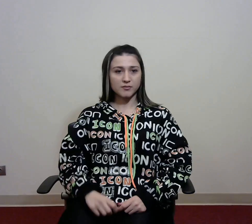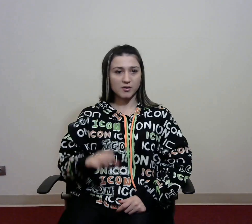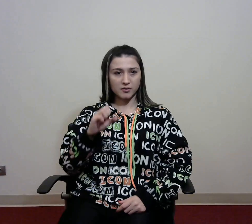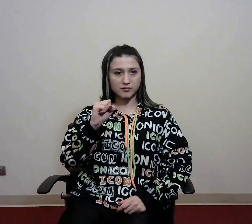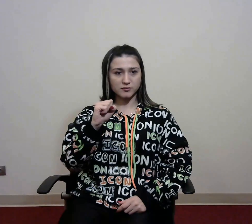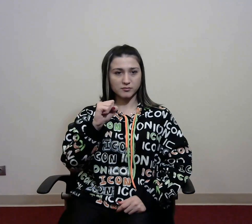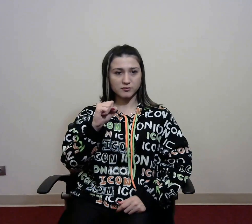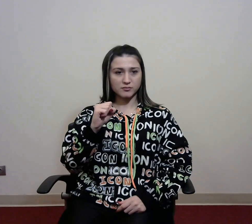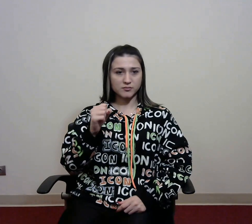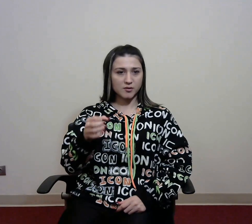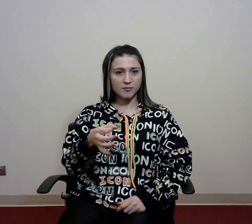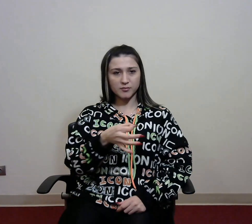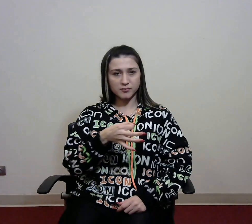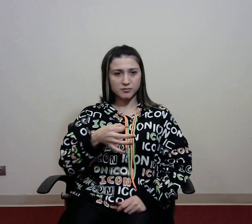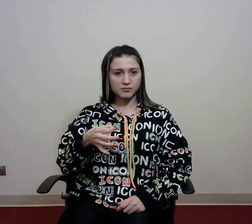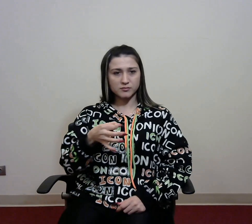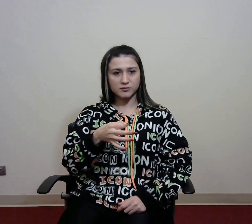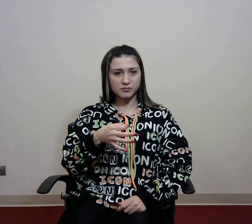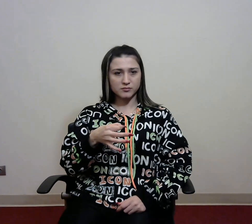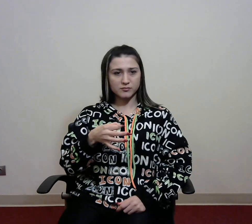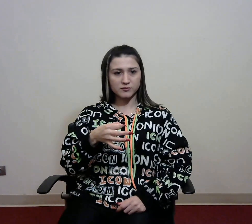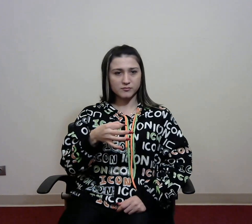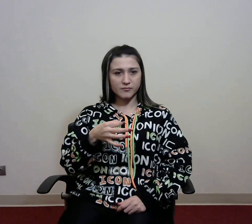abşeron rayon